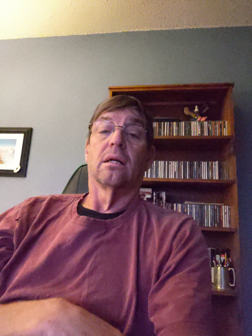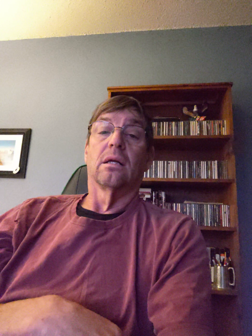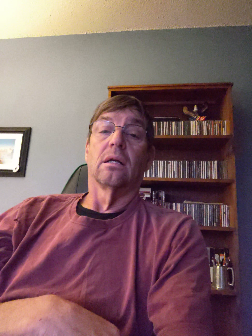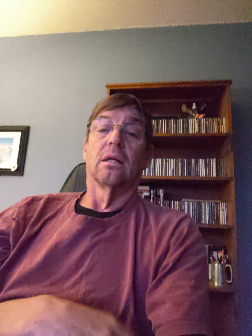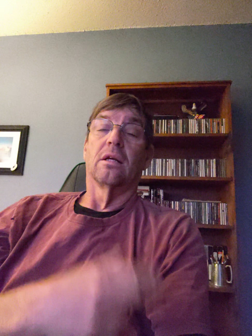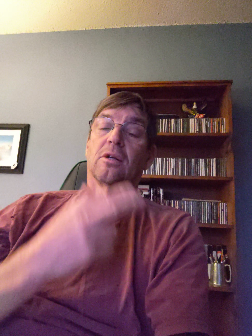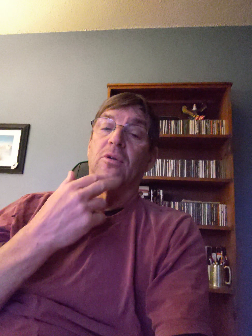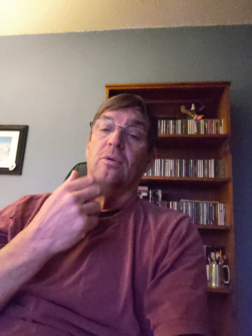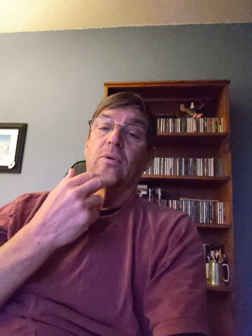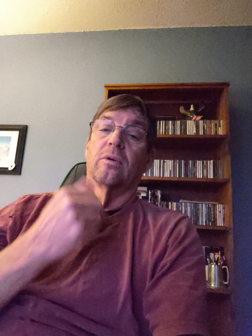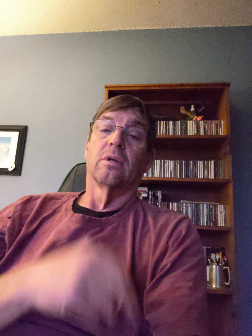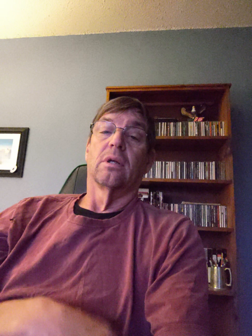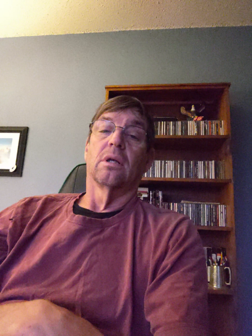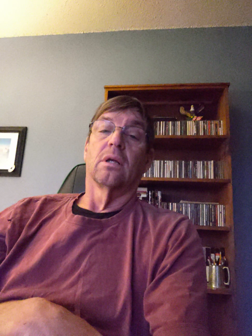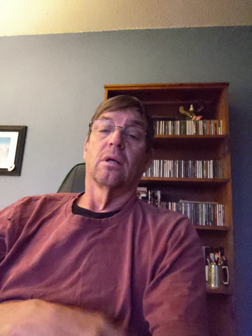cute